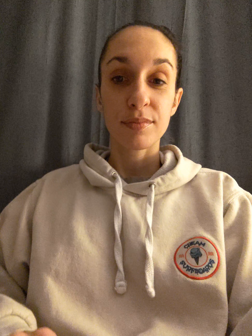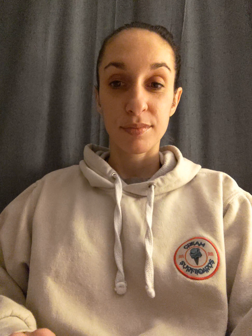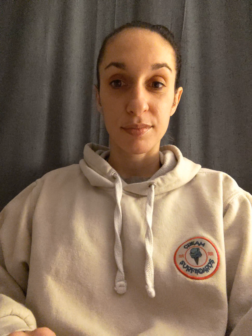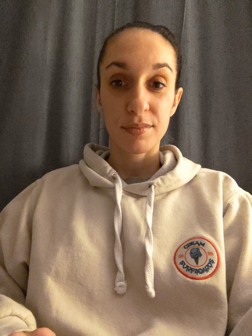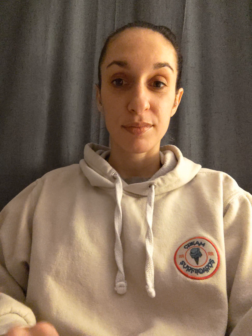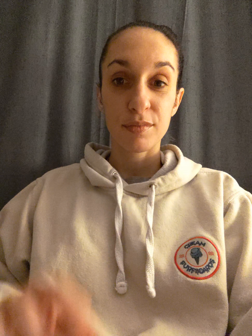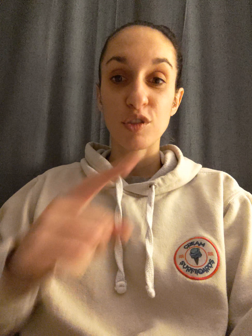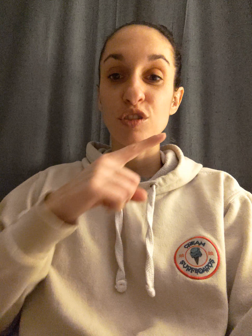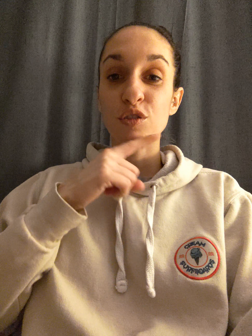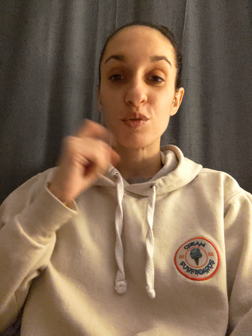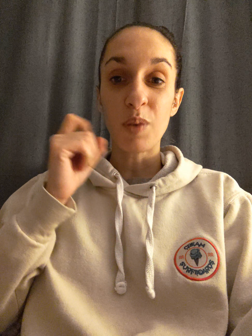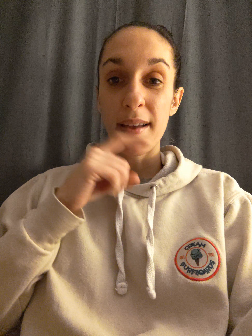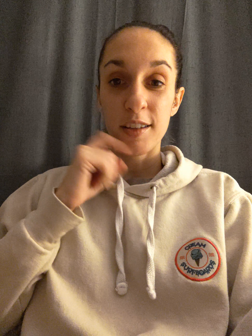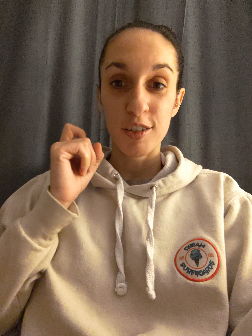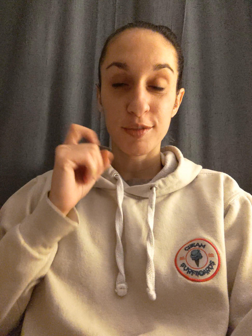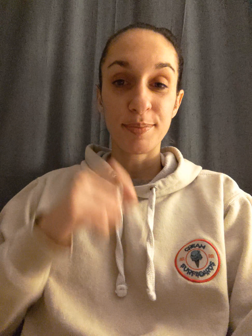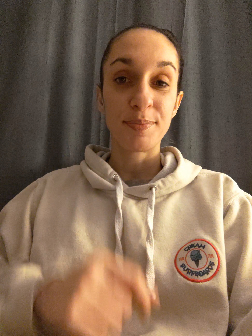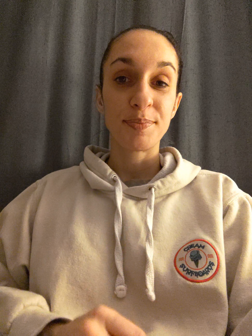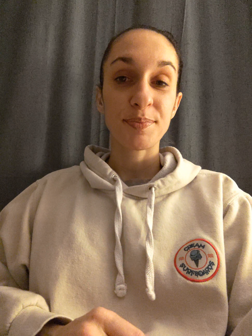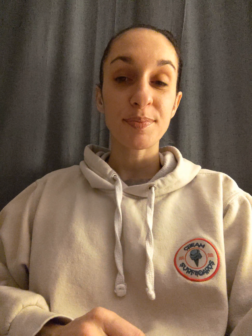dryer